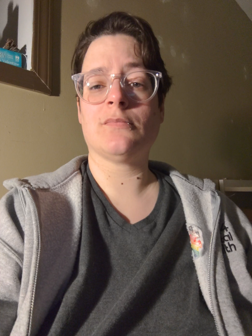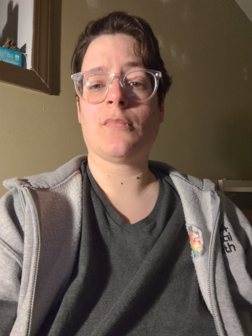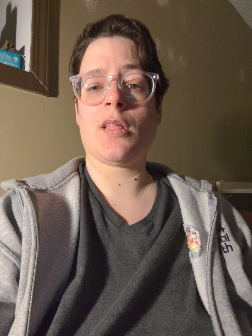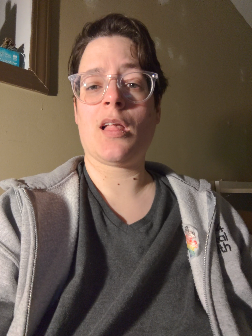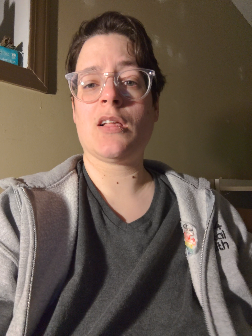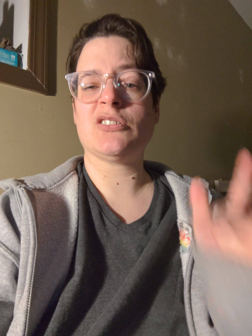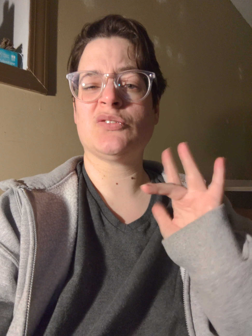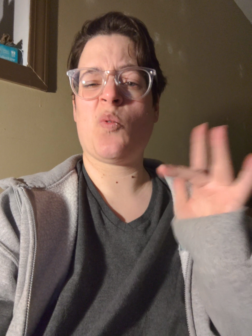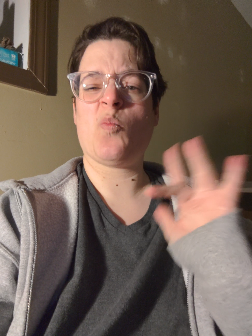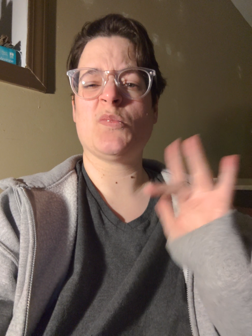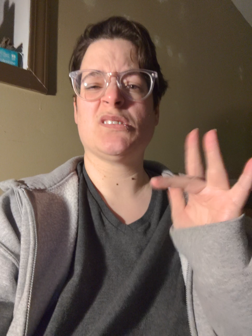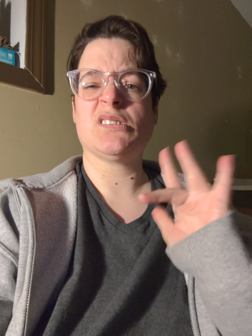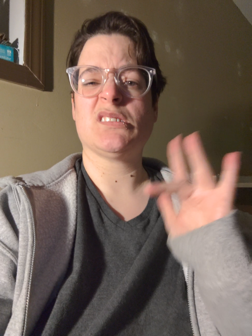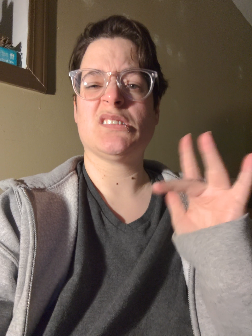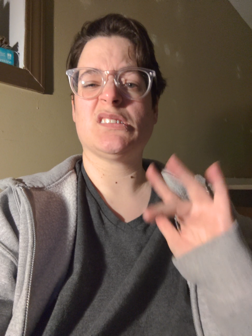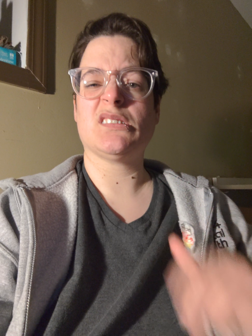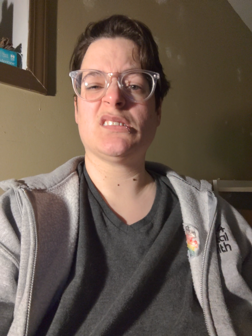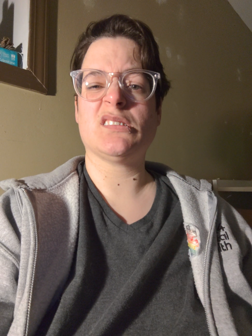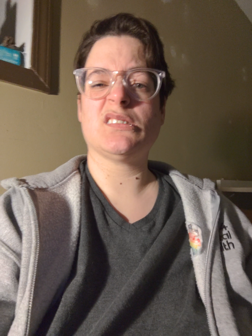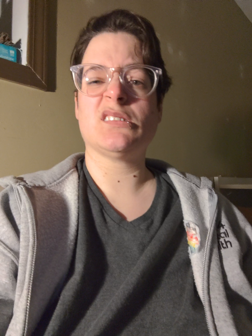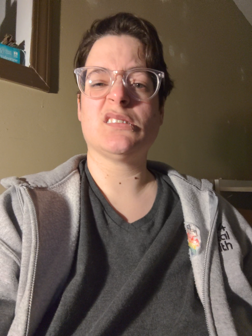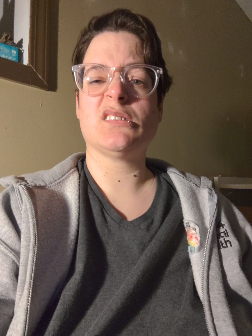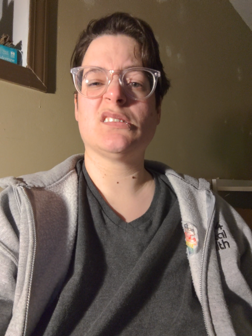yucky